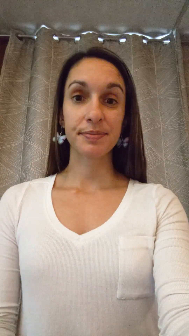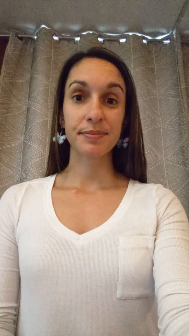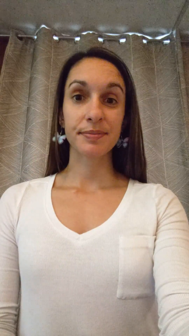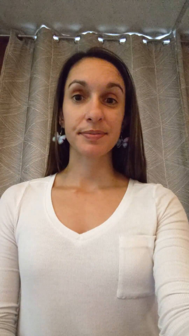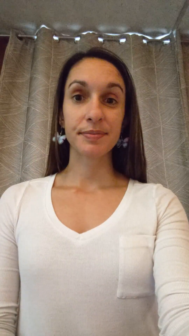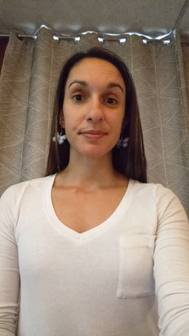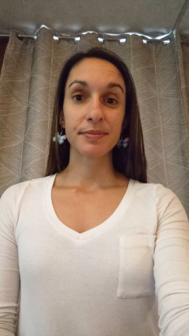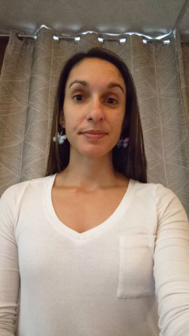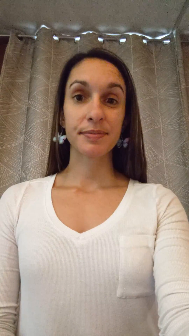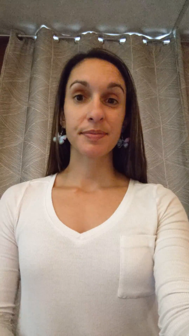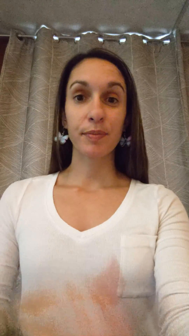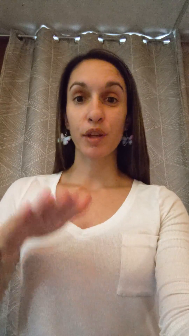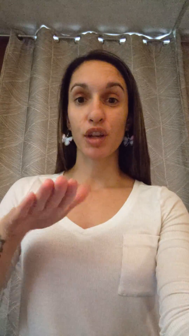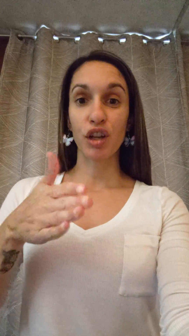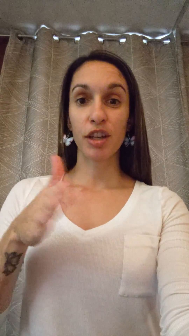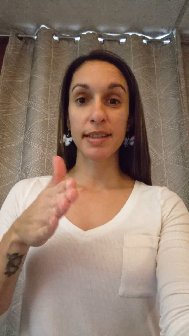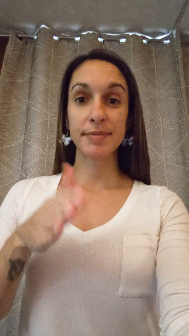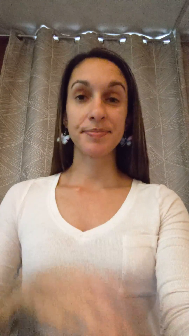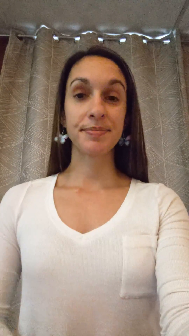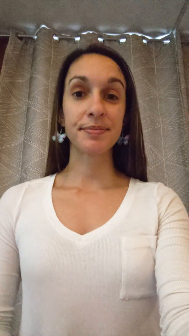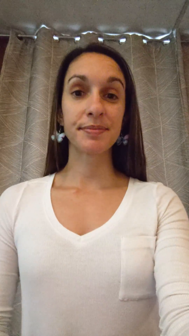cook